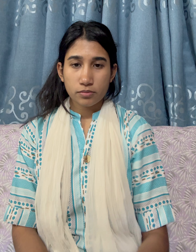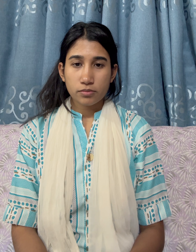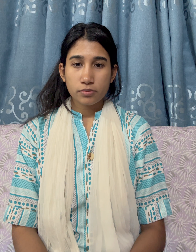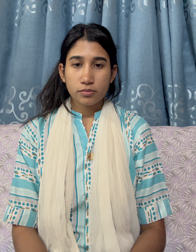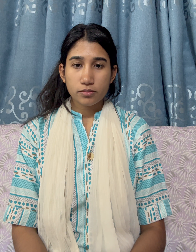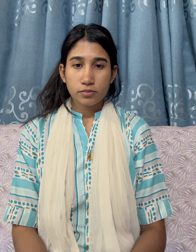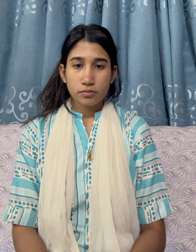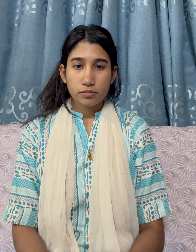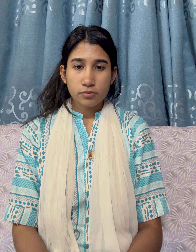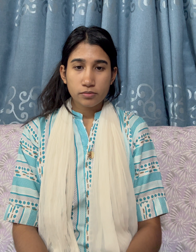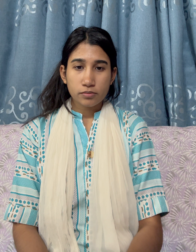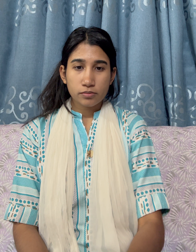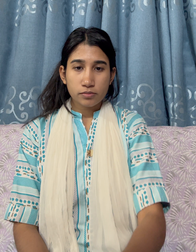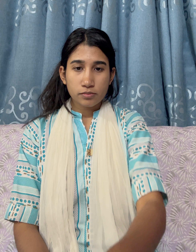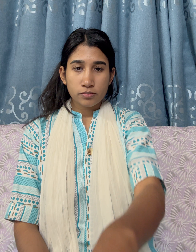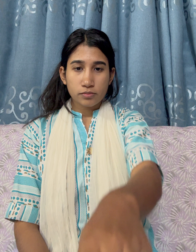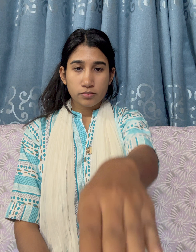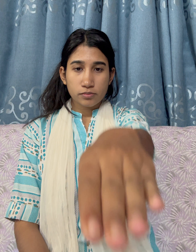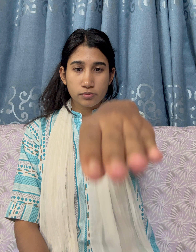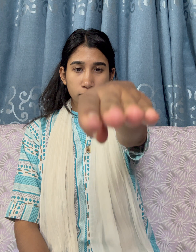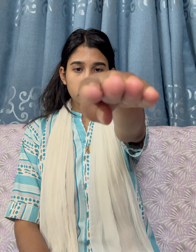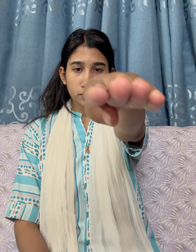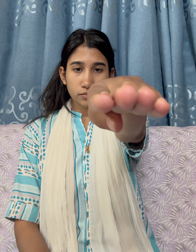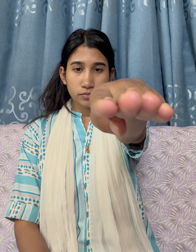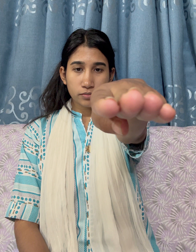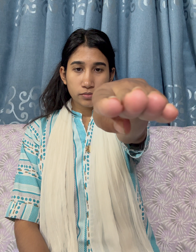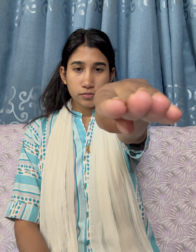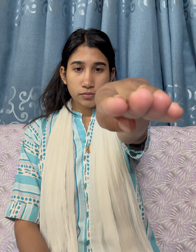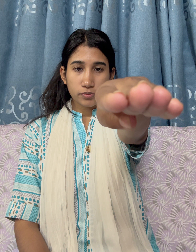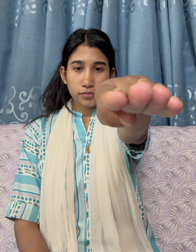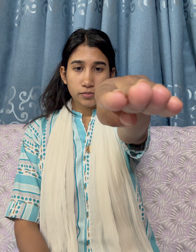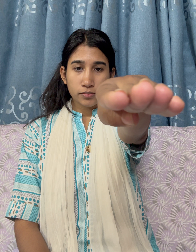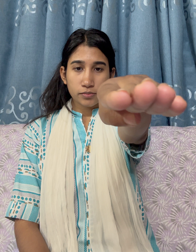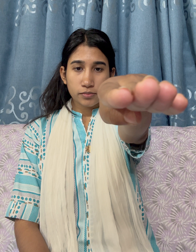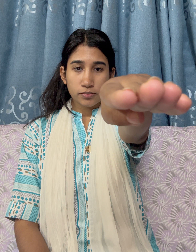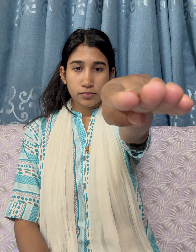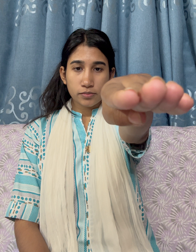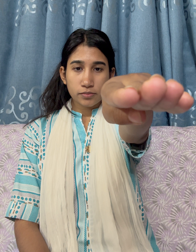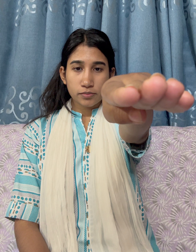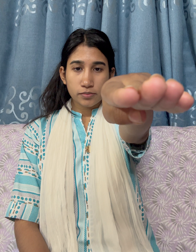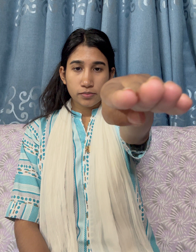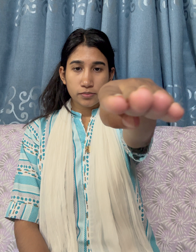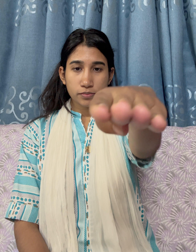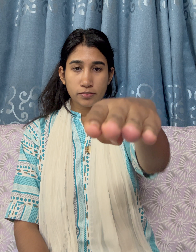শপথ নেয়া